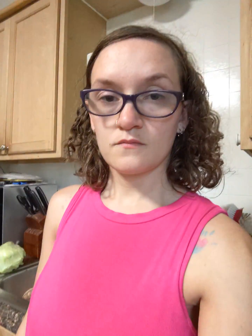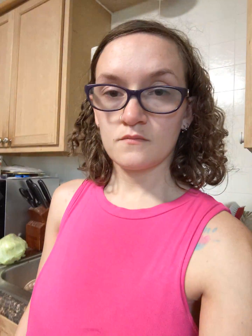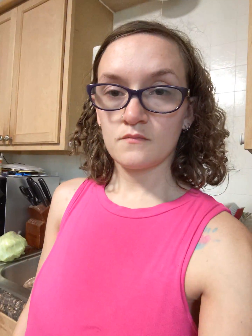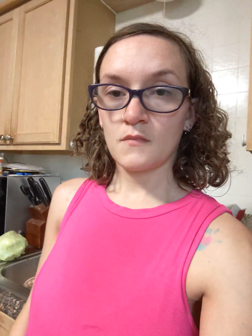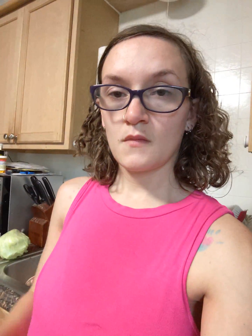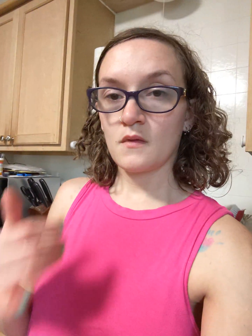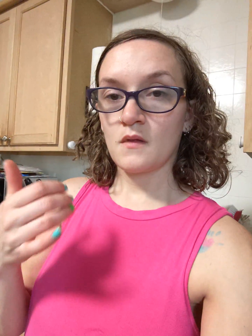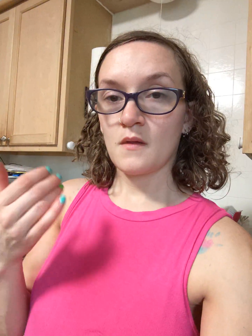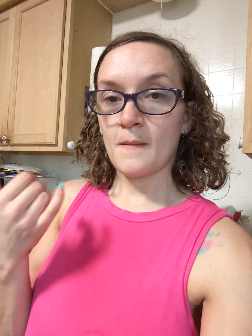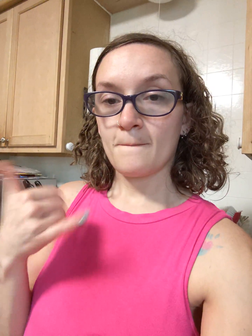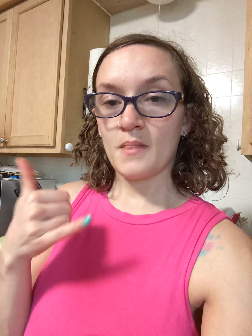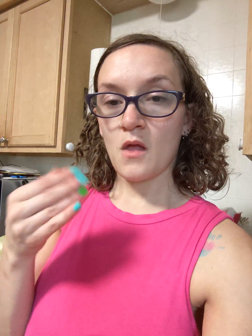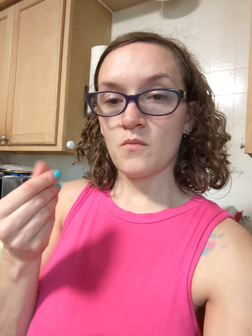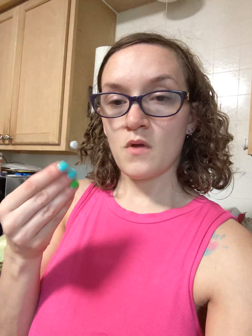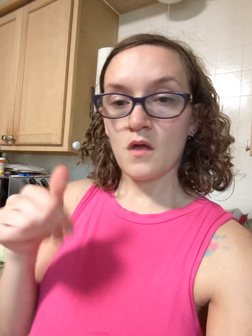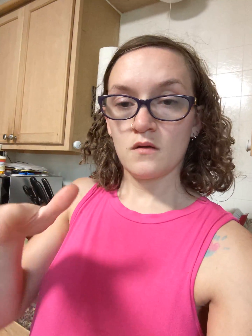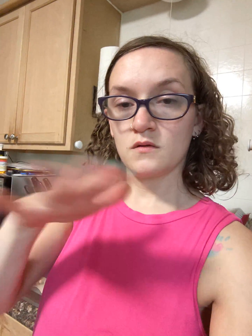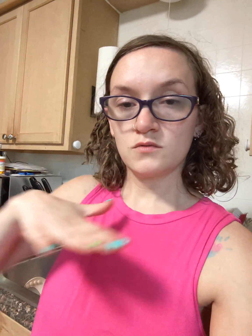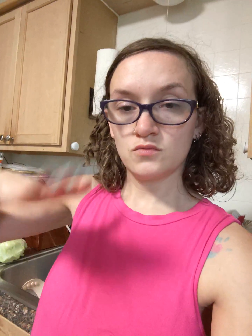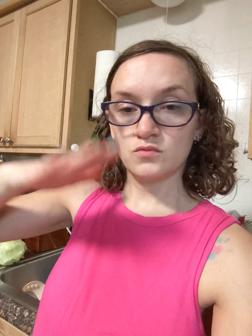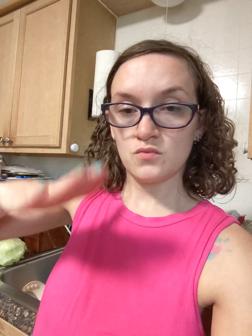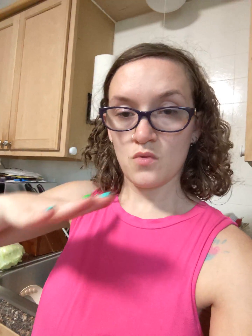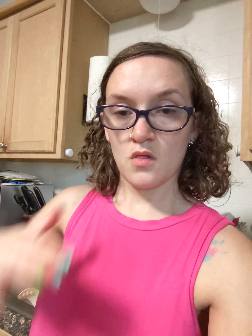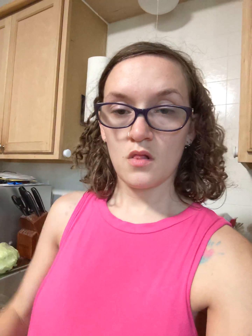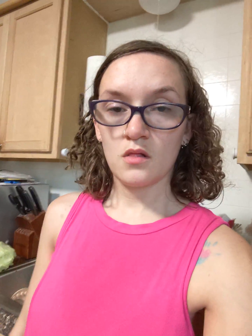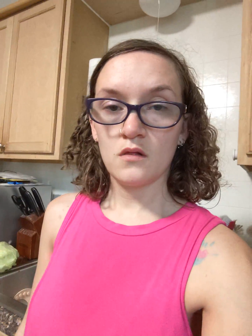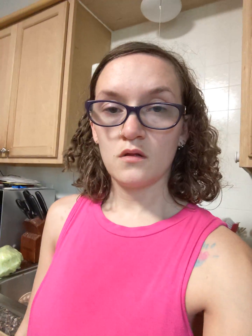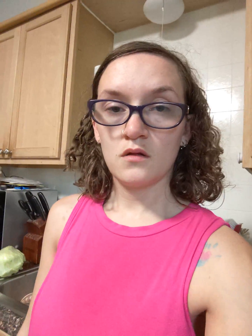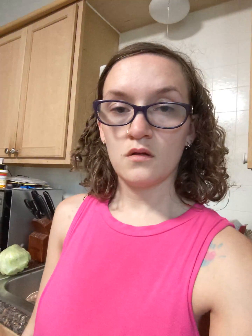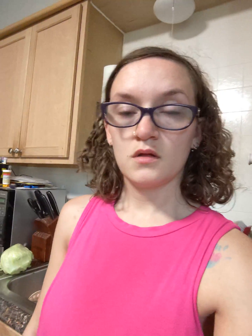playground